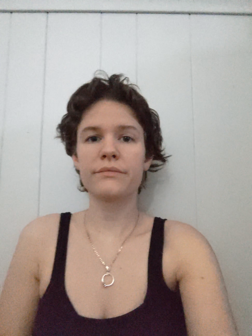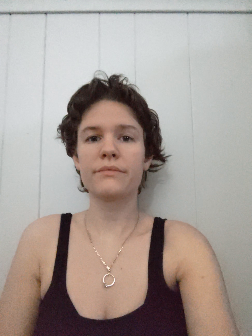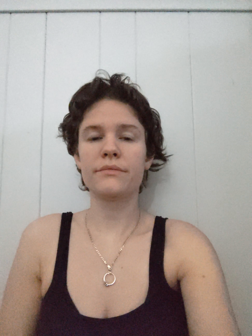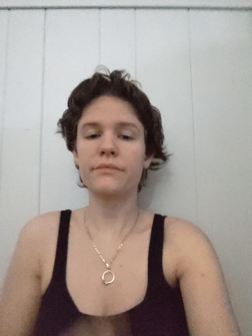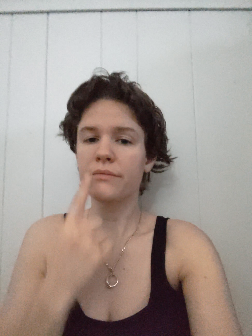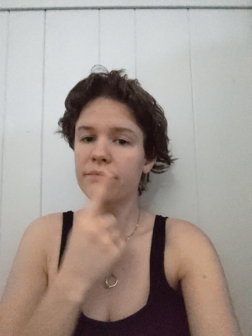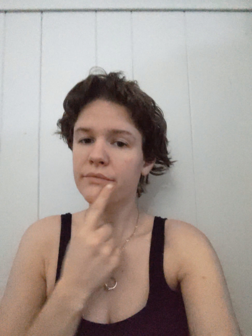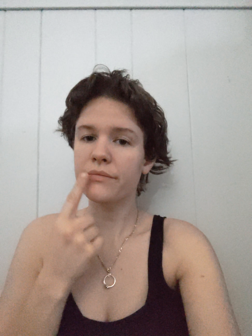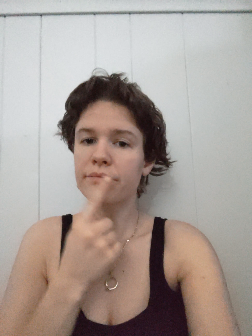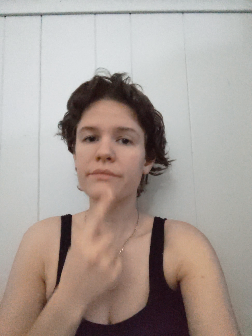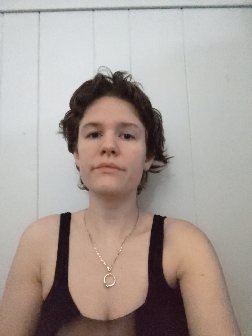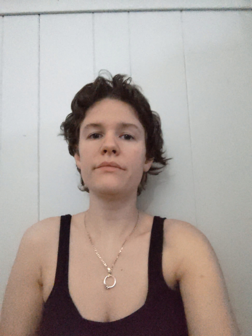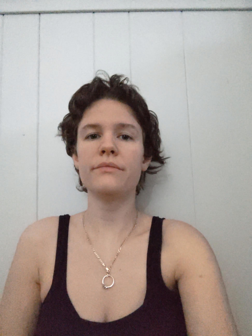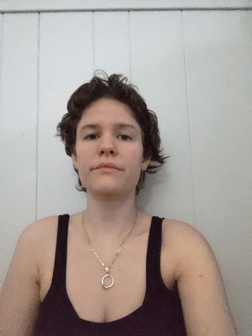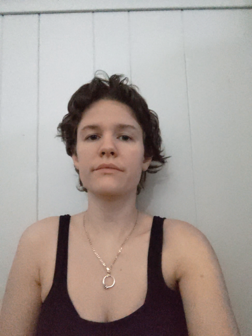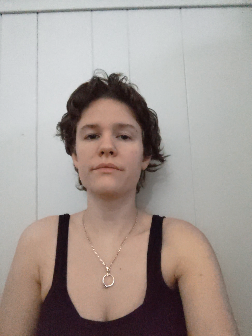mouth